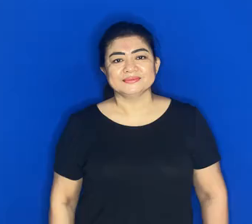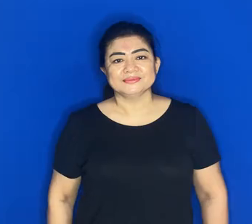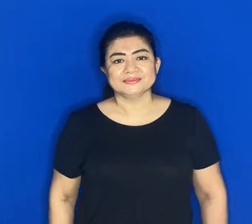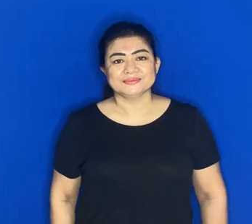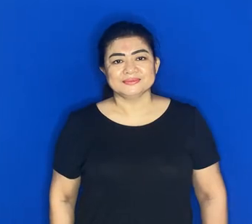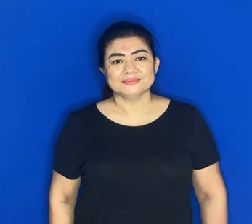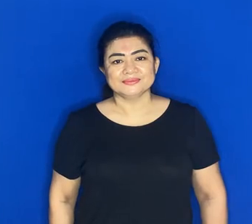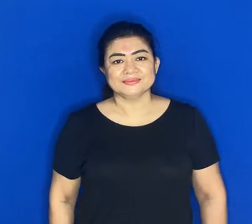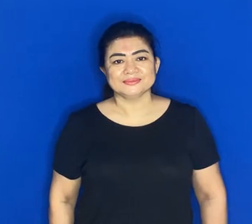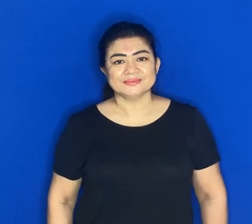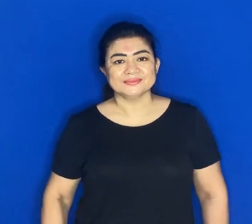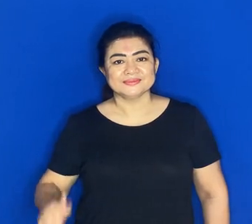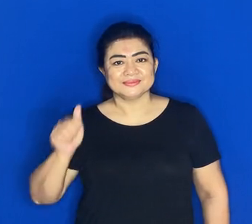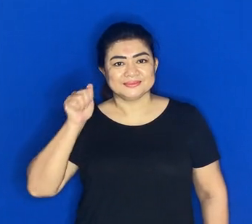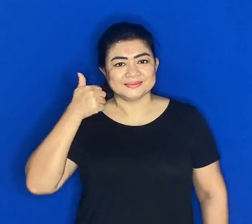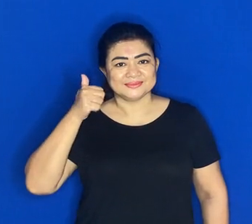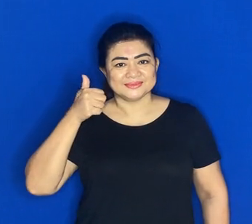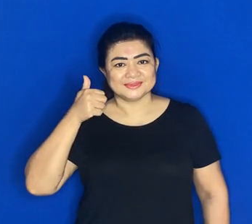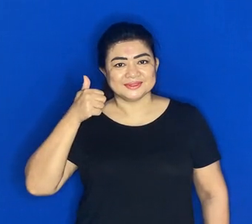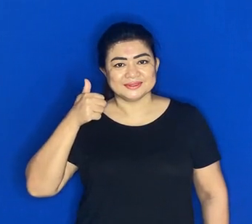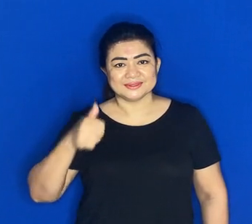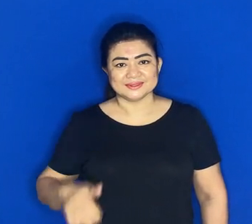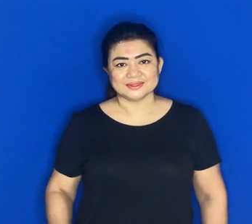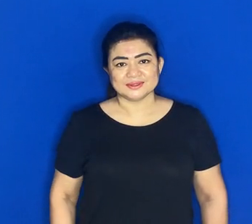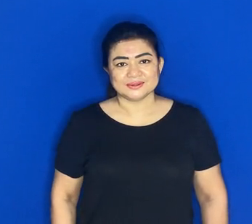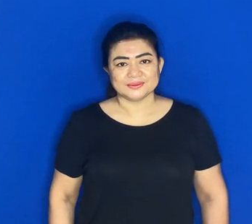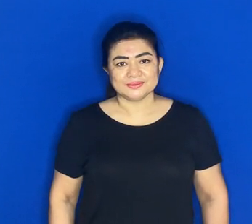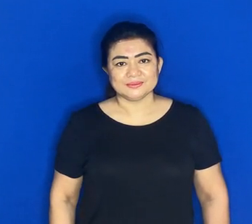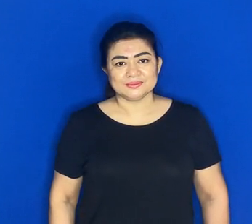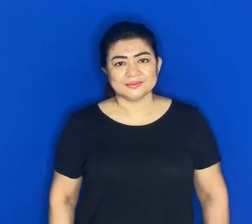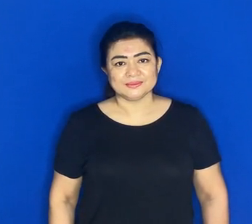auntie